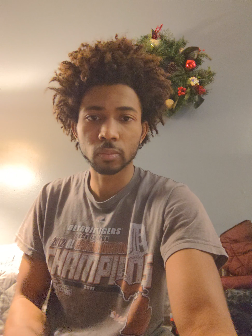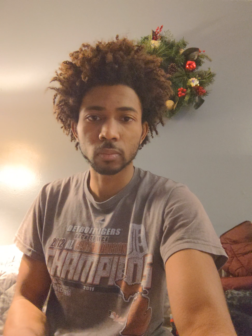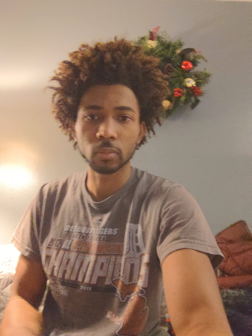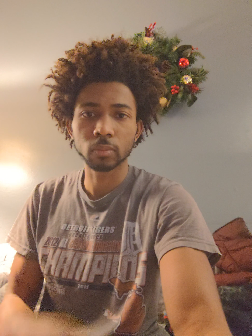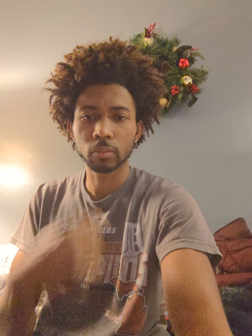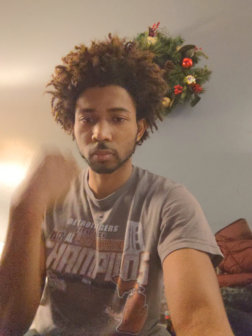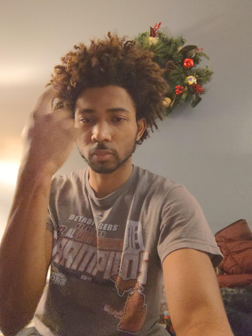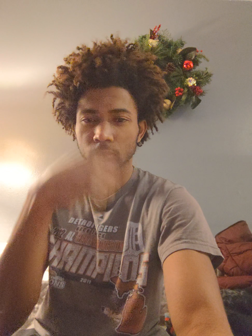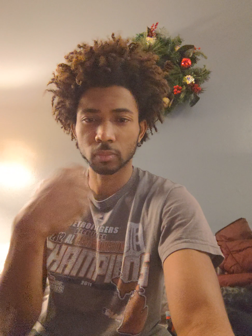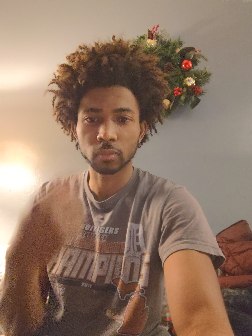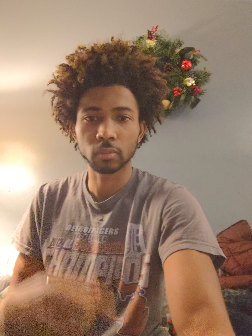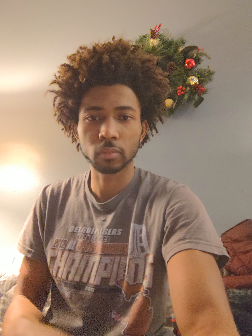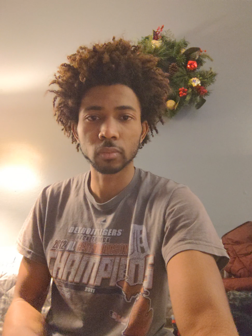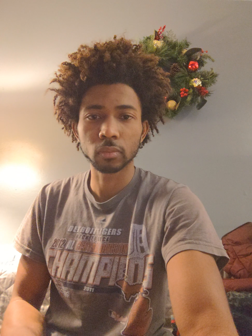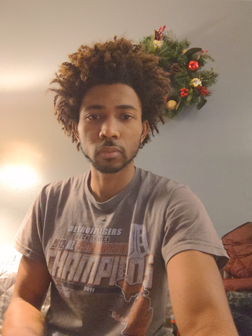face